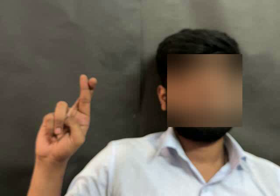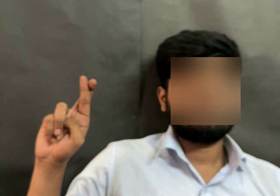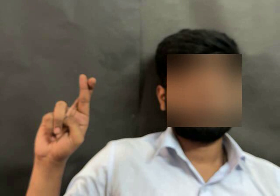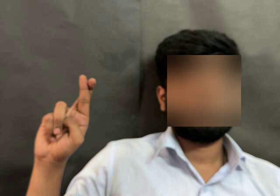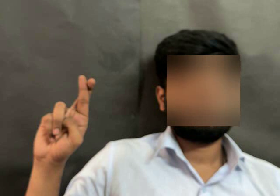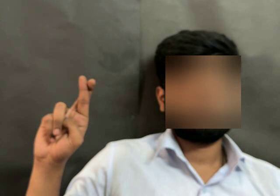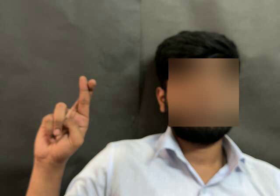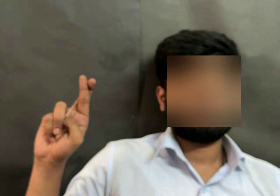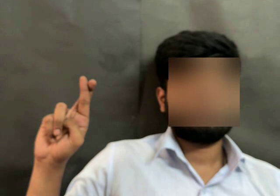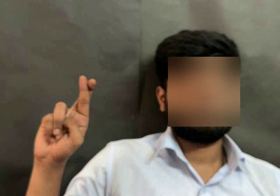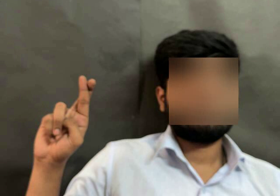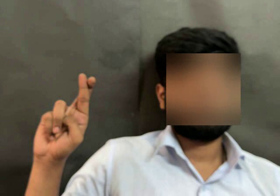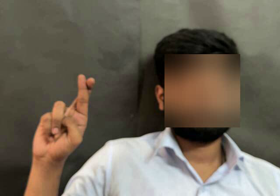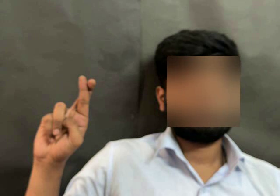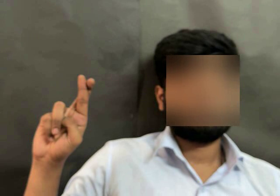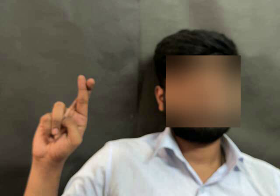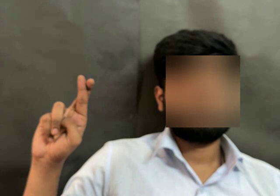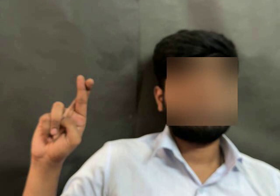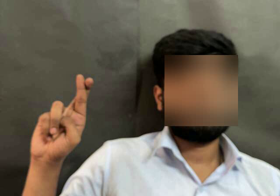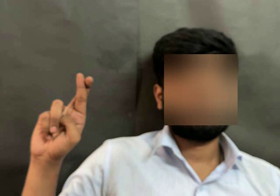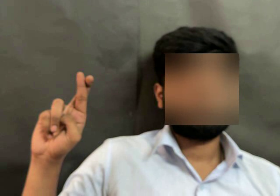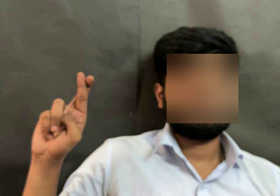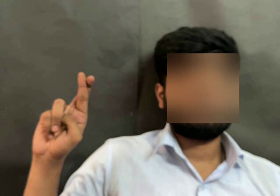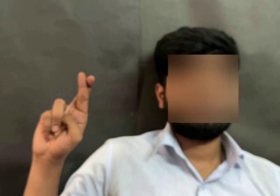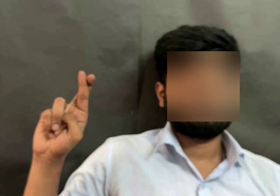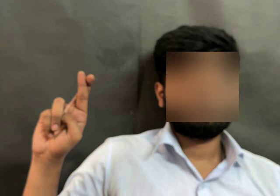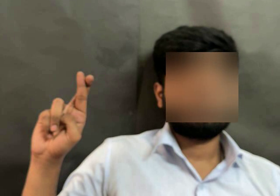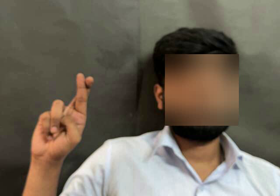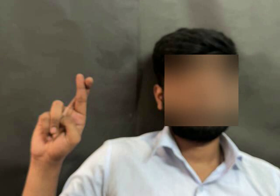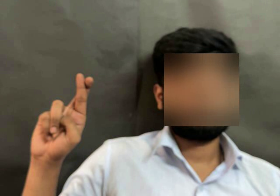R